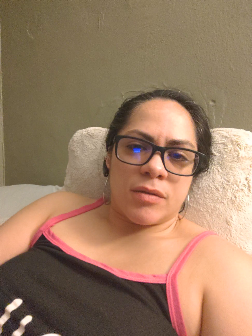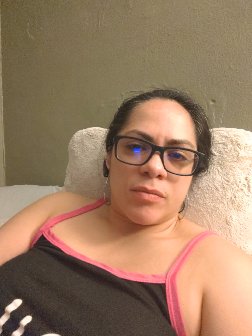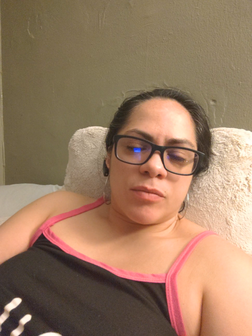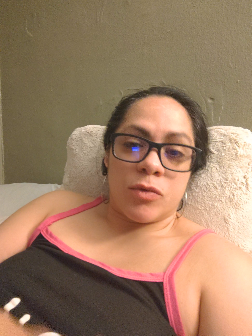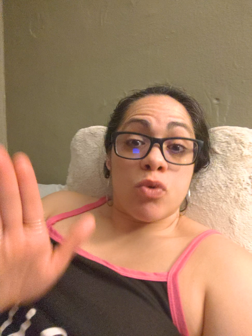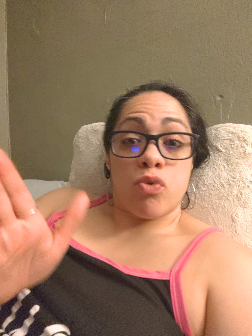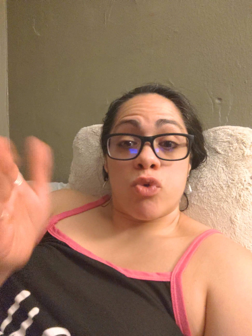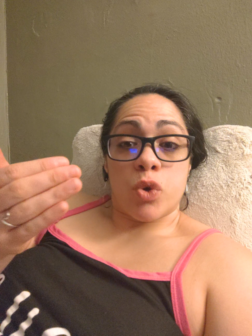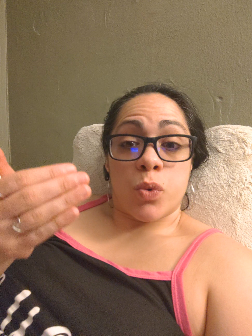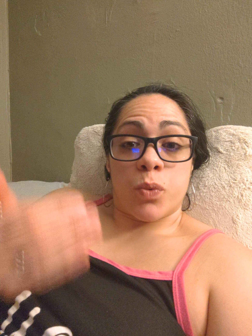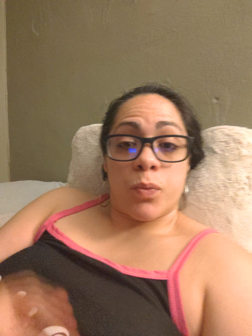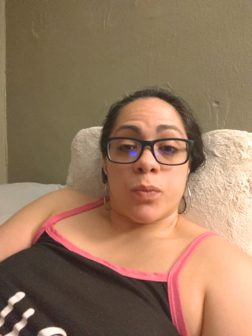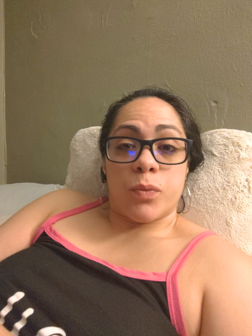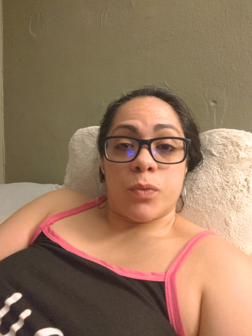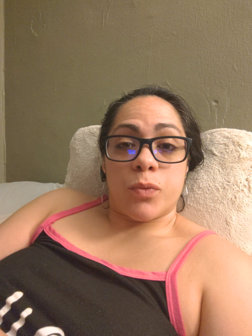room